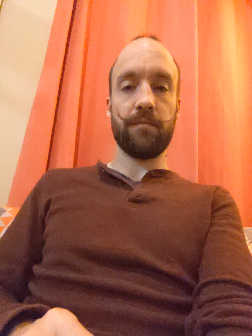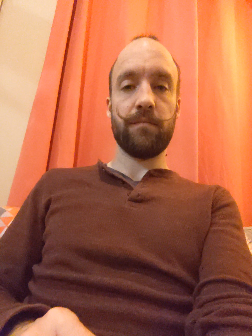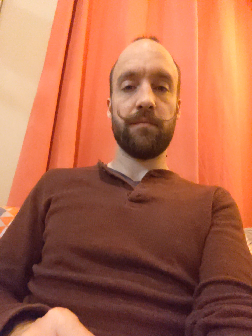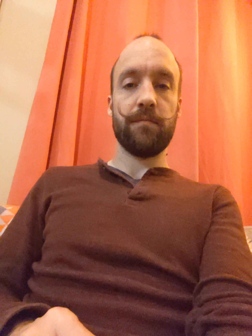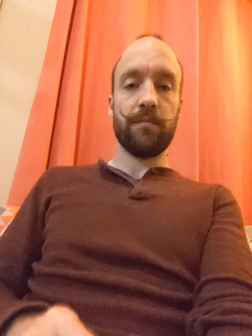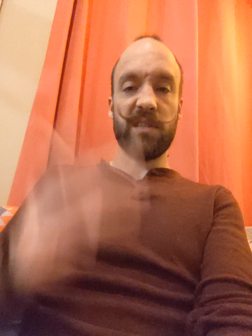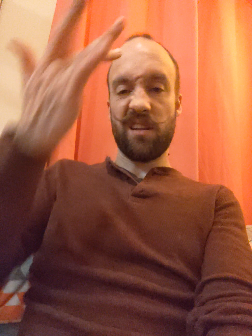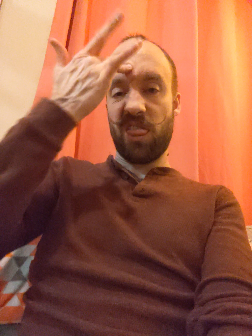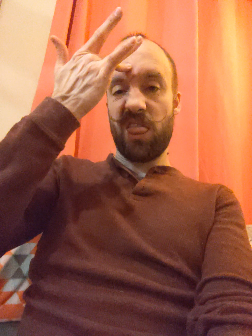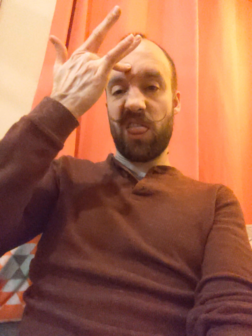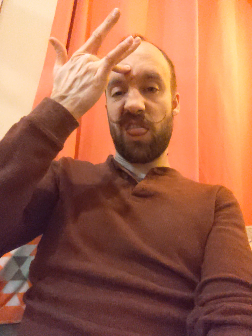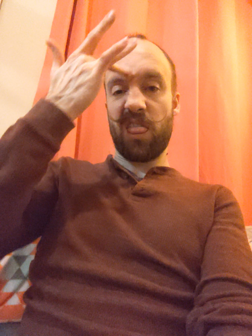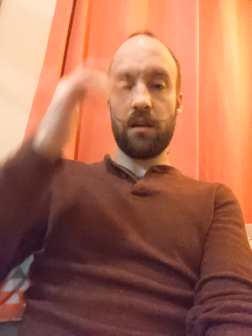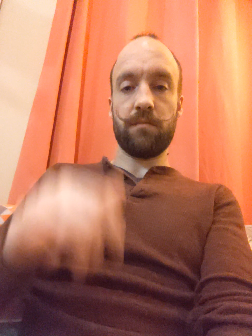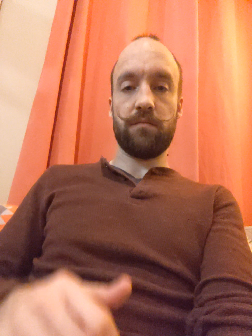sick